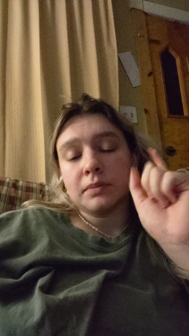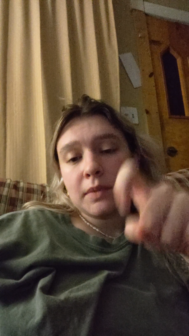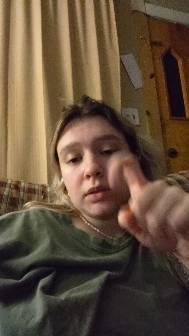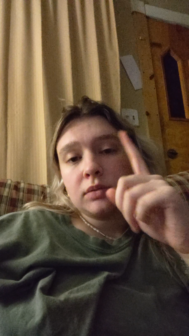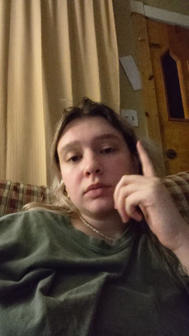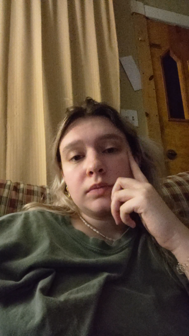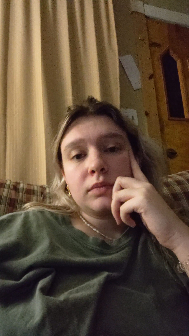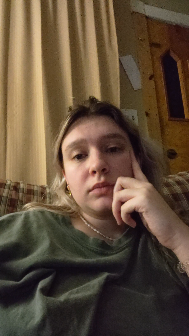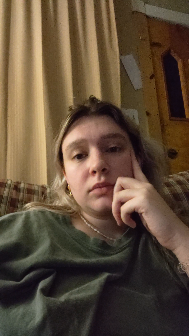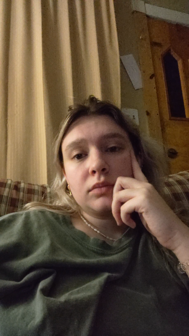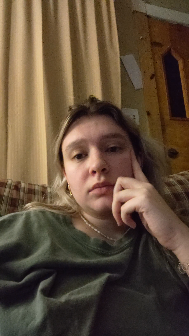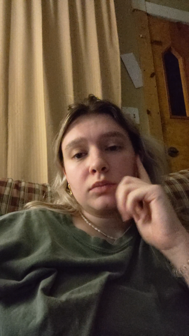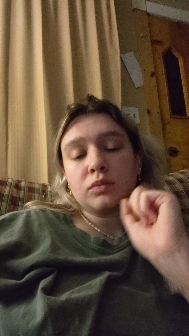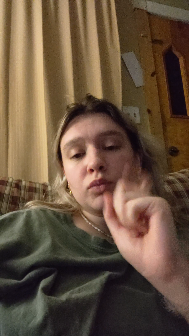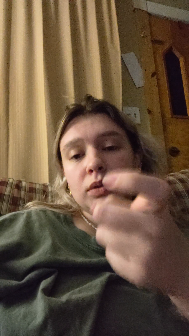present